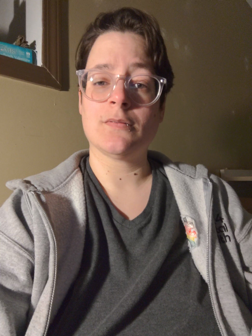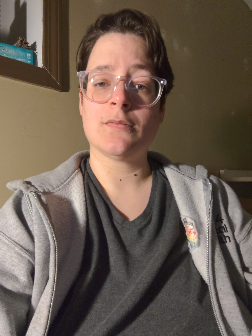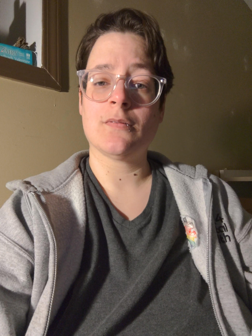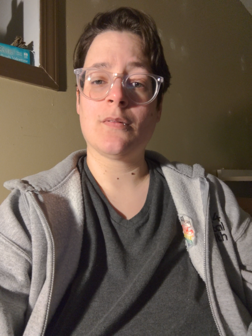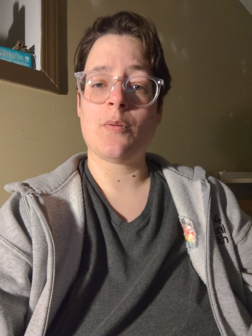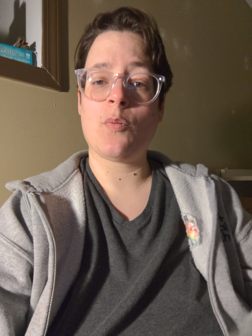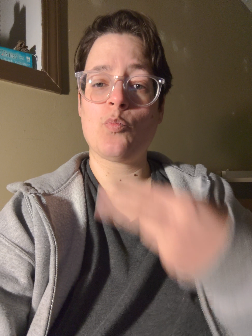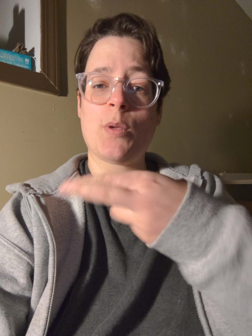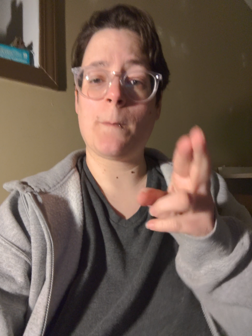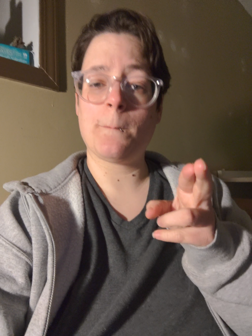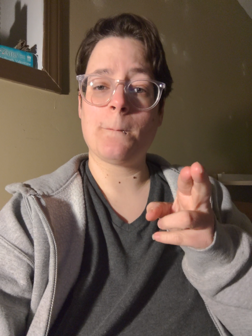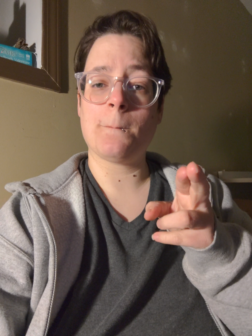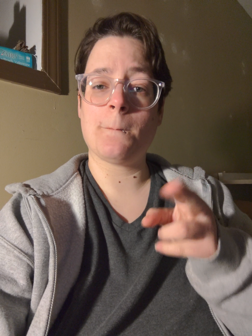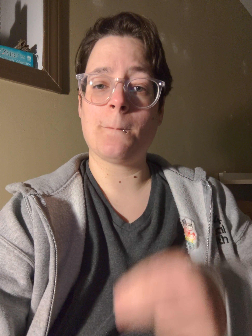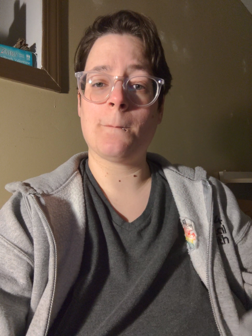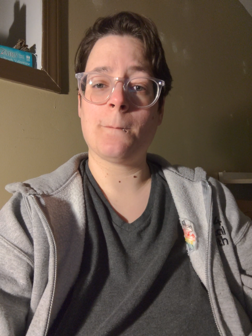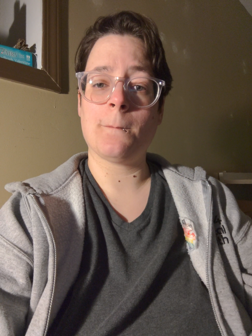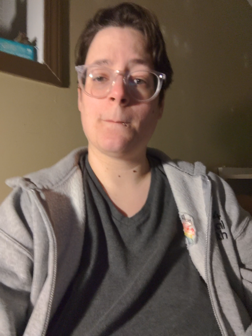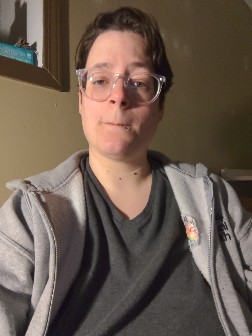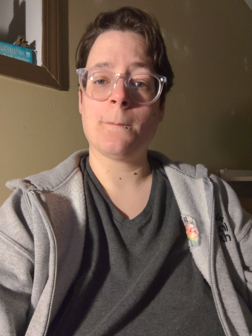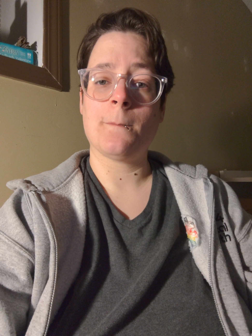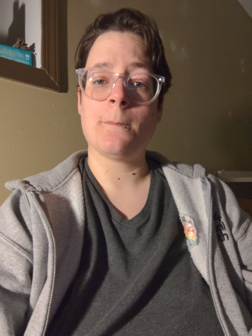room